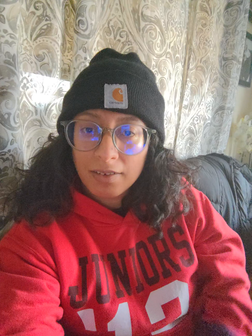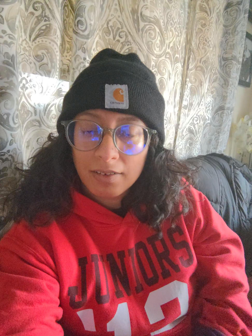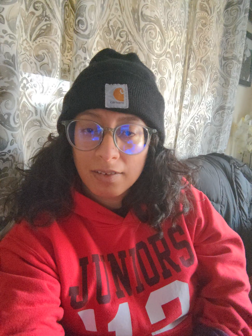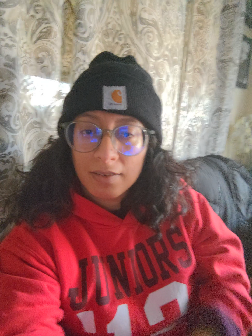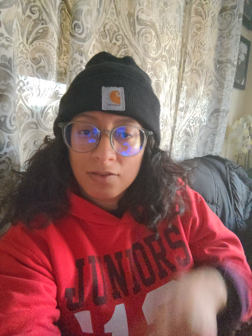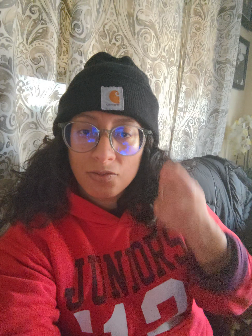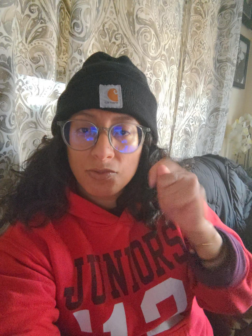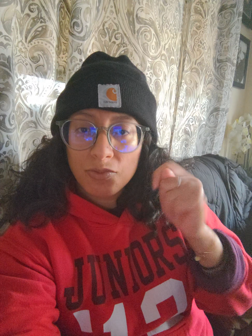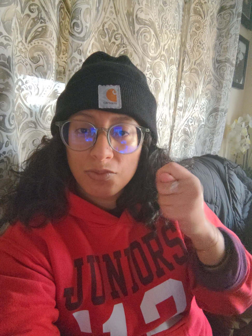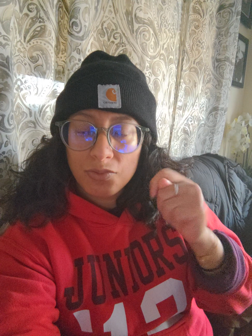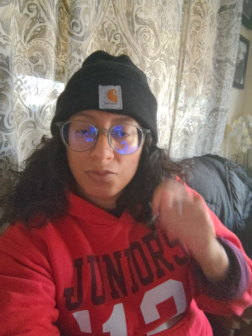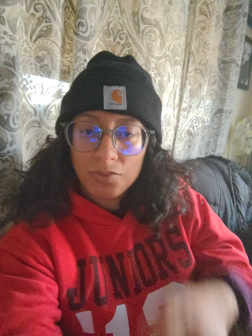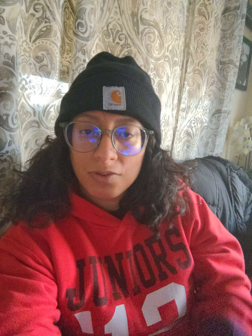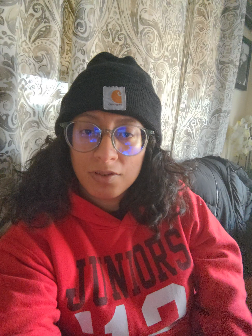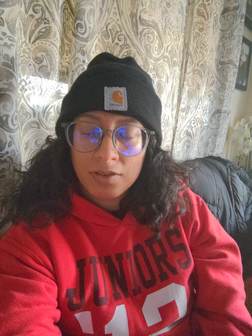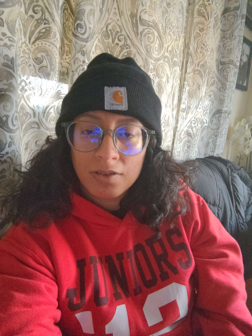toy